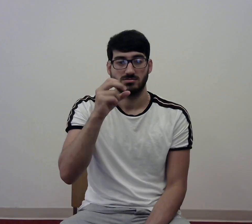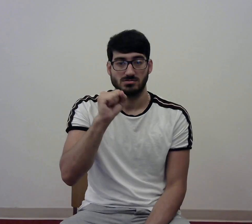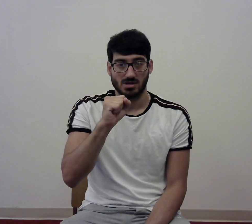A